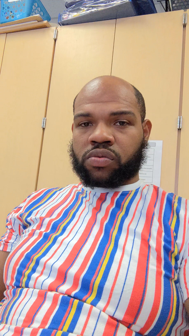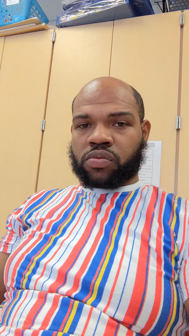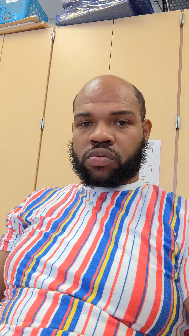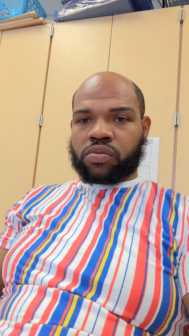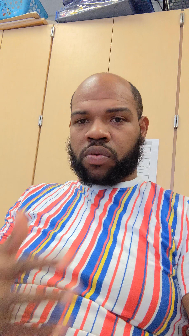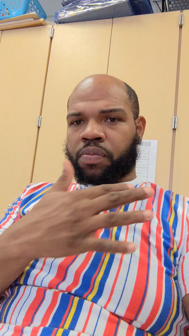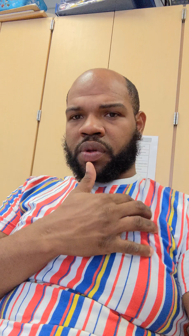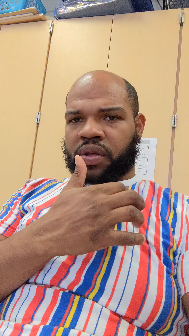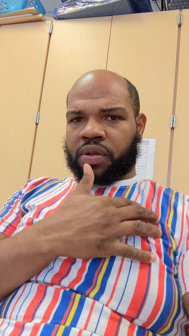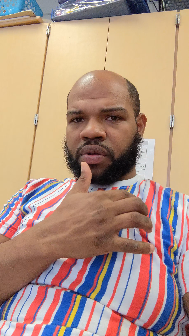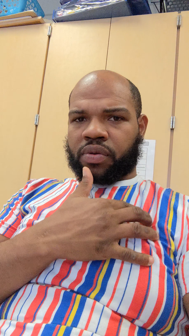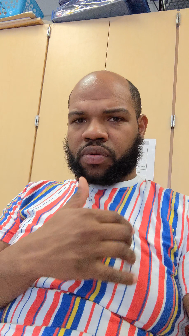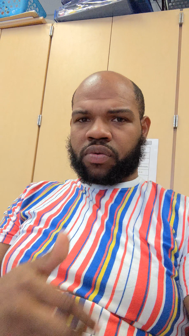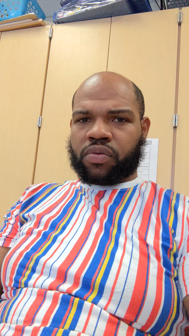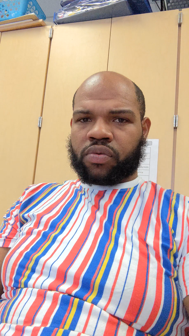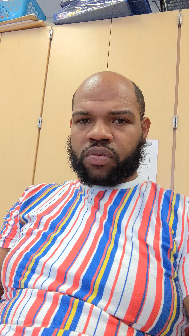bear